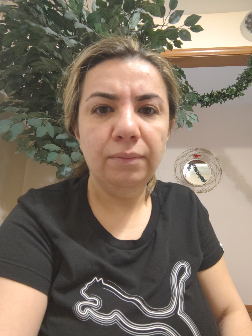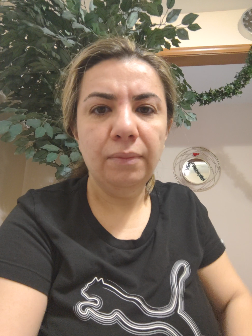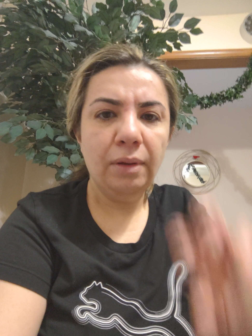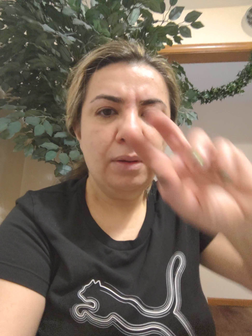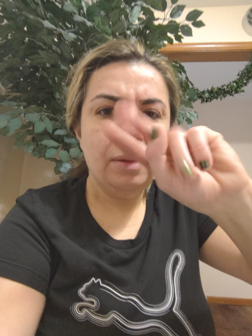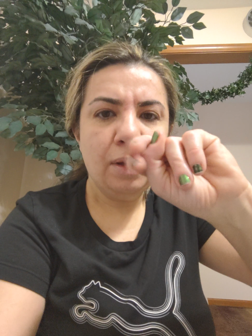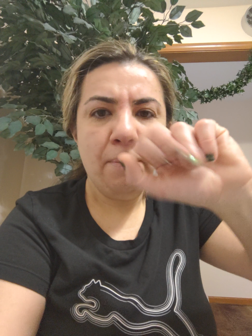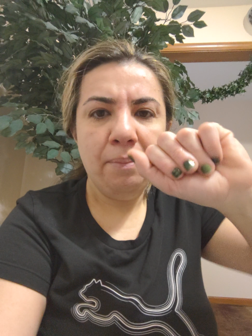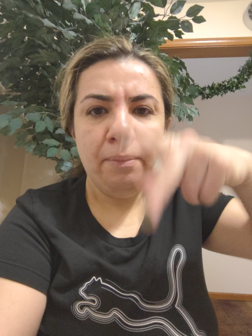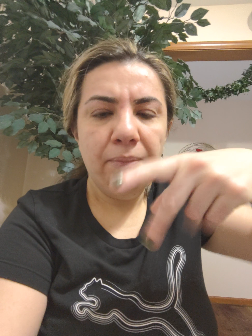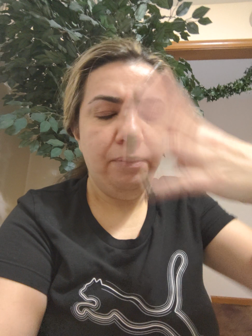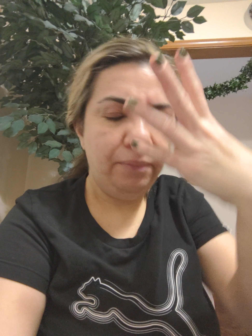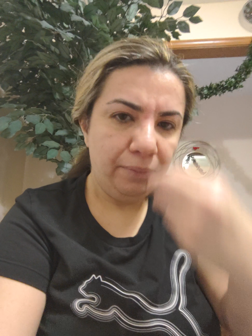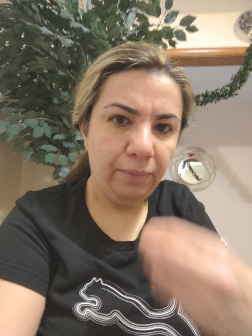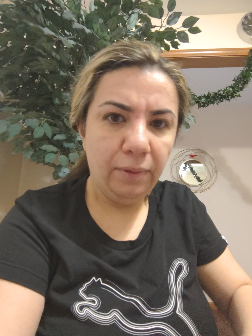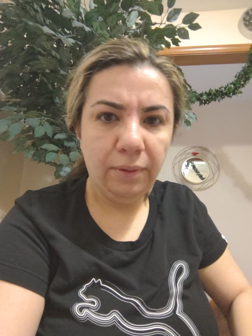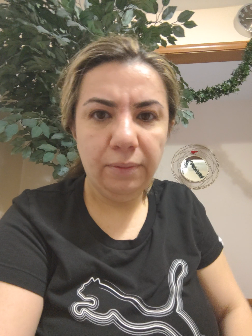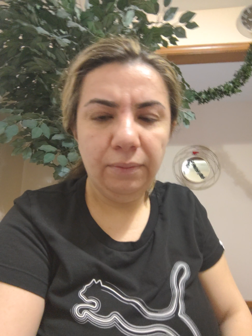nap